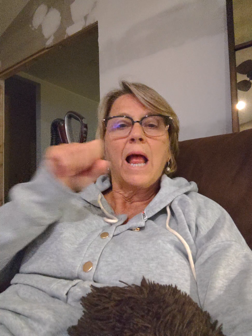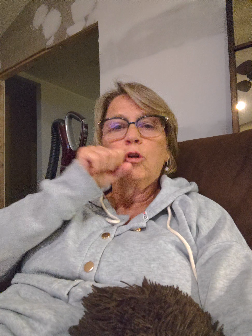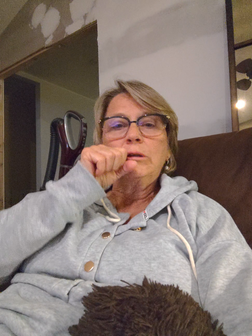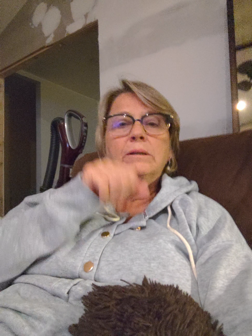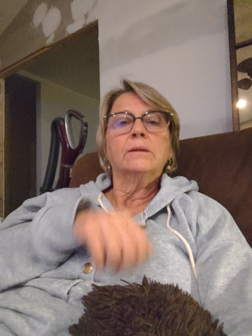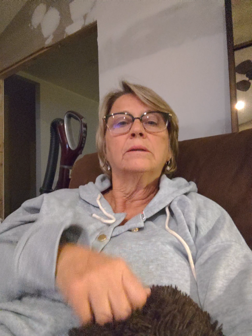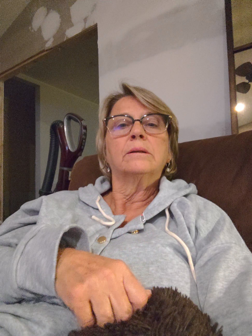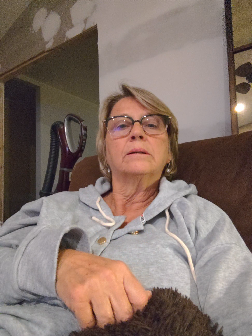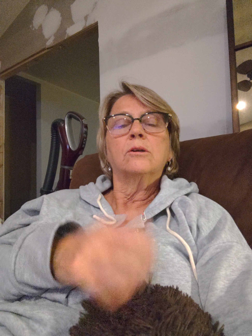carrot